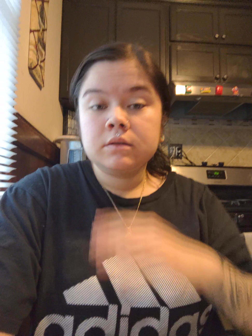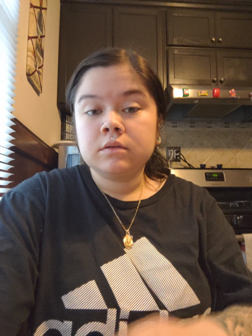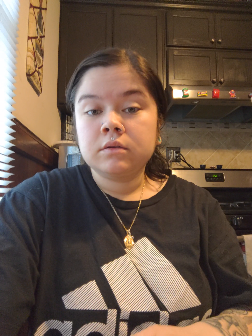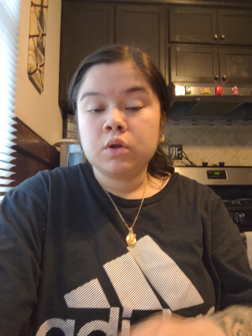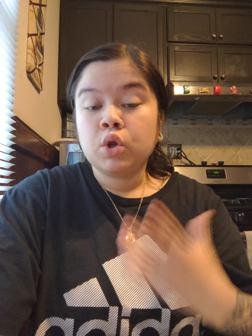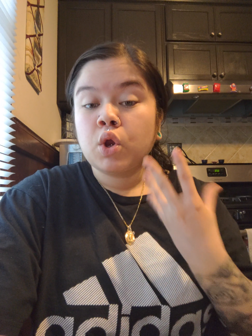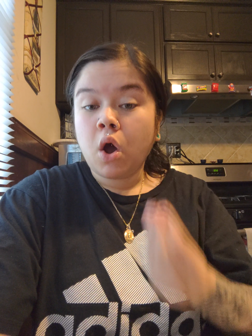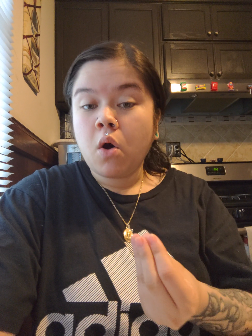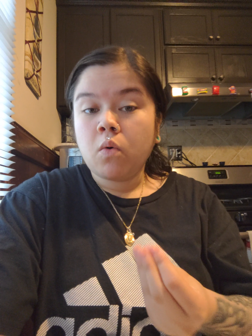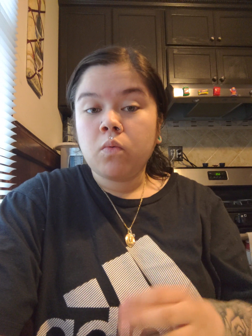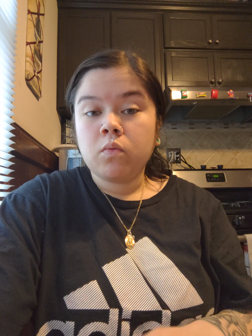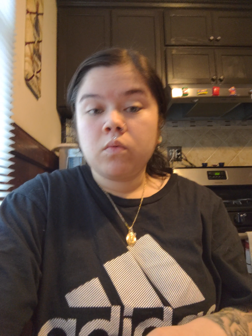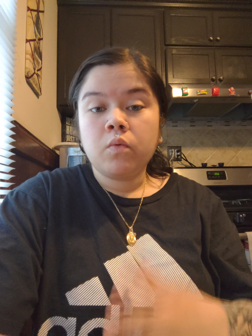go